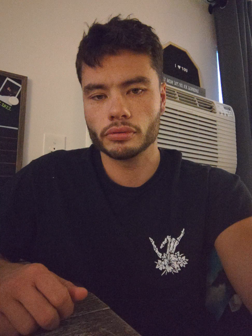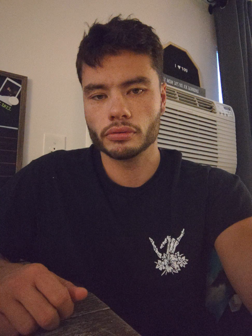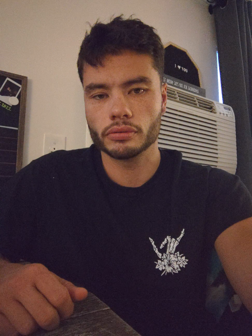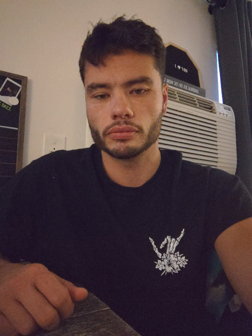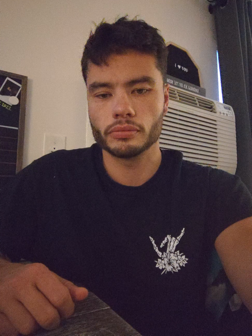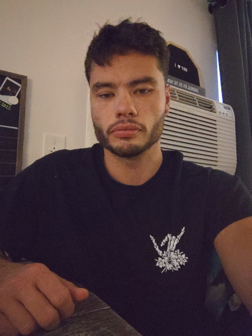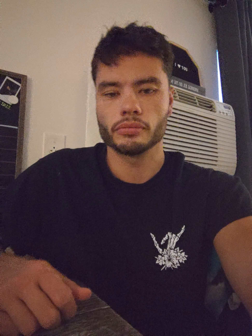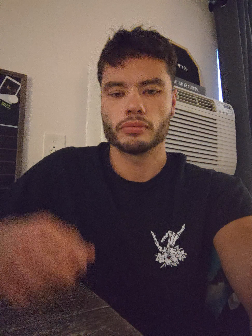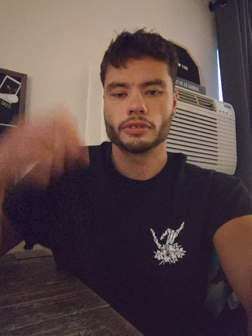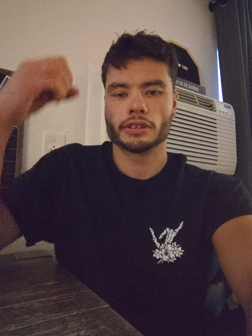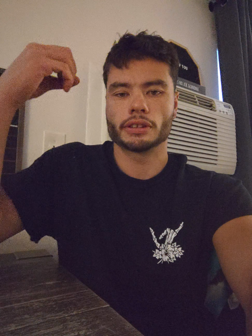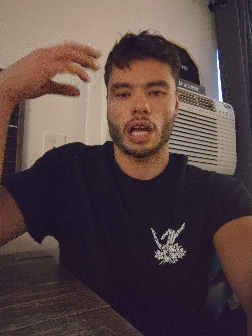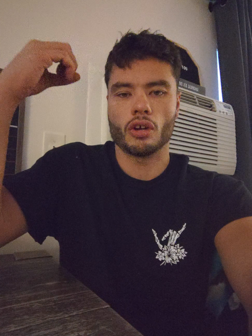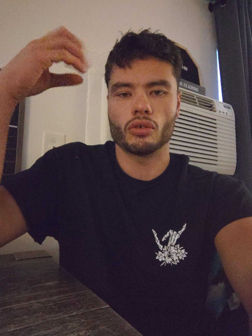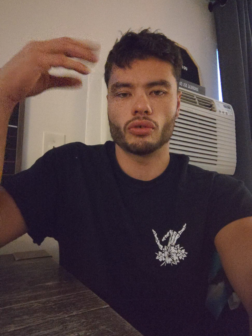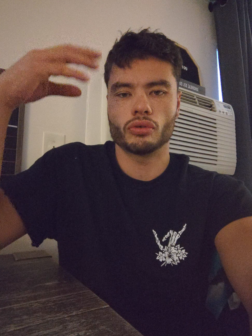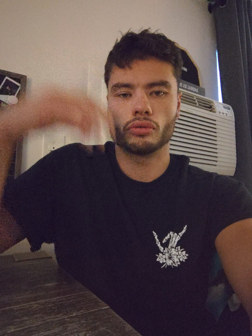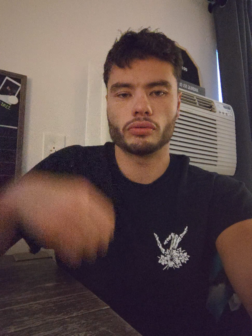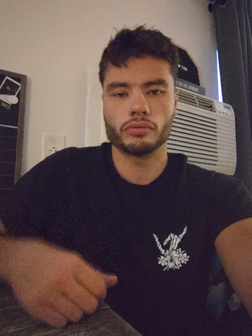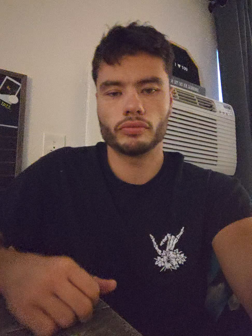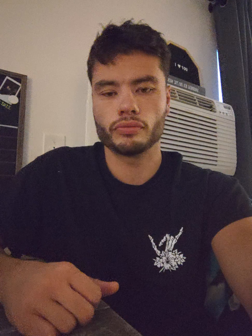shower